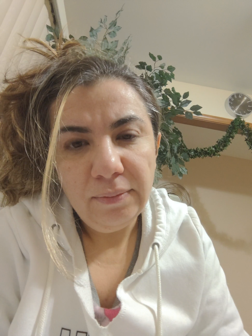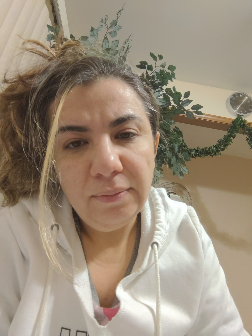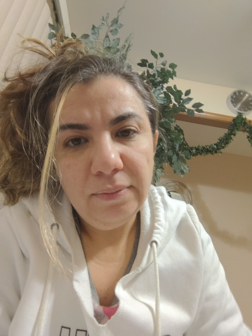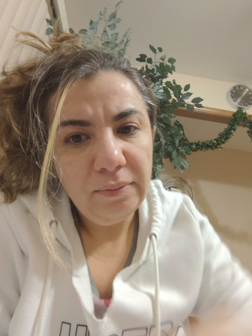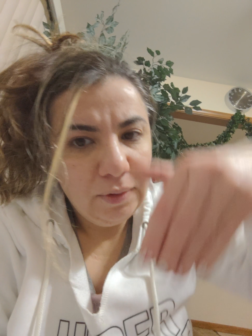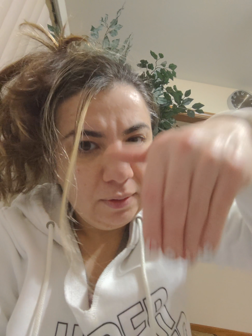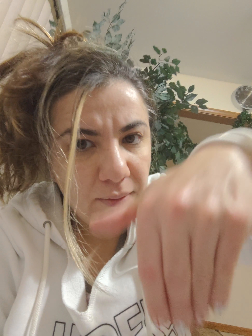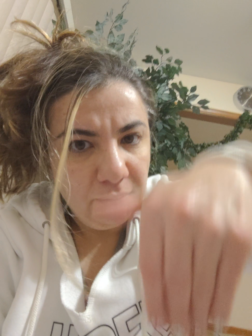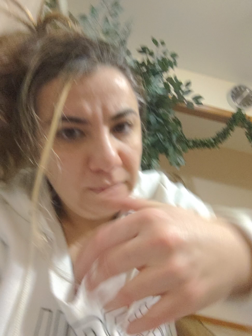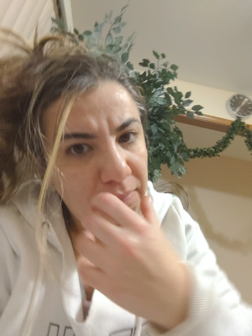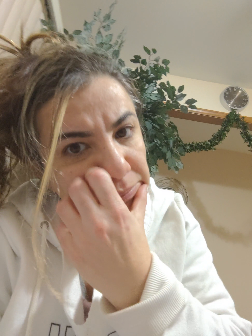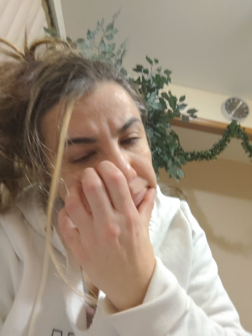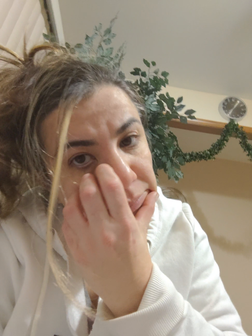night